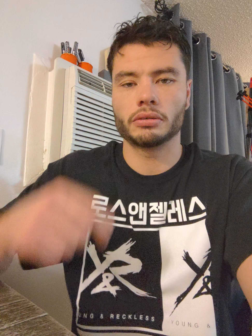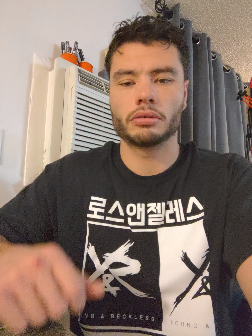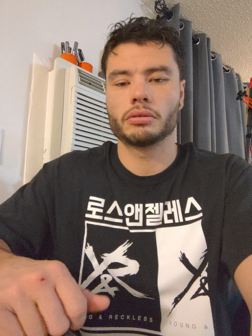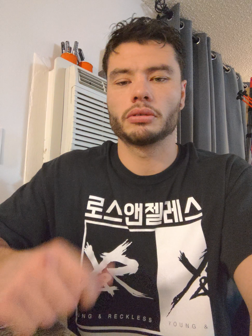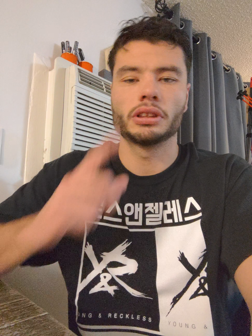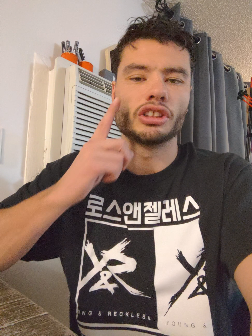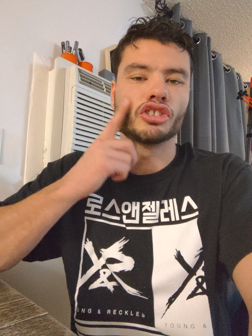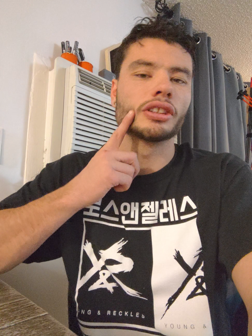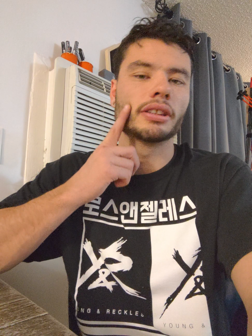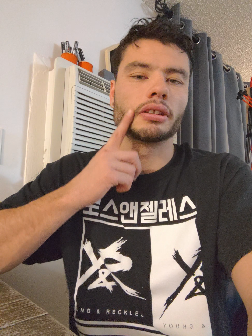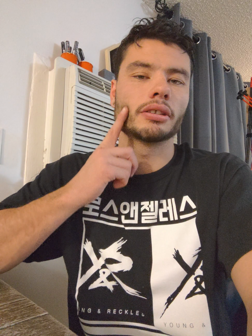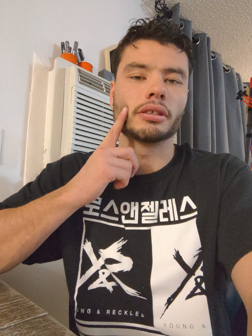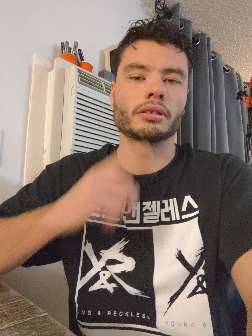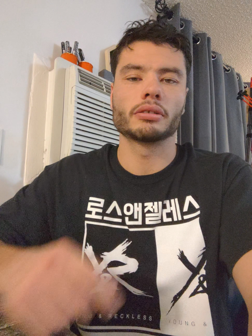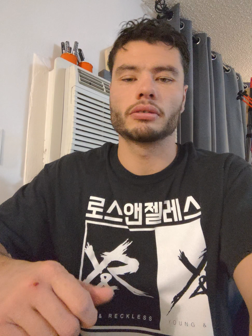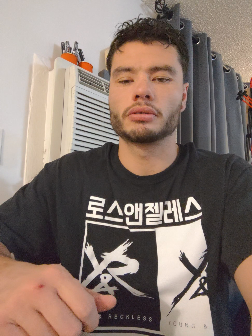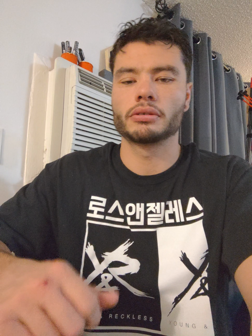cheek